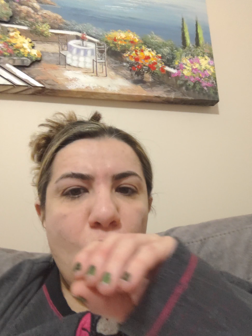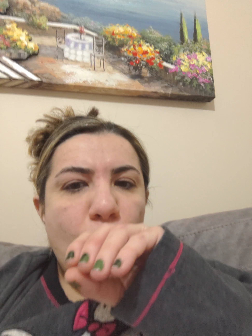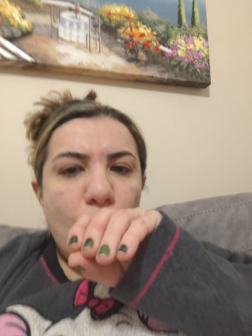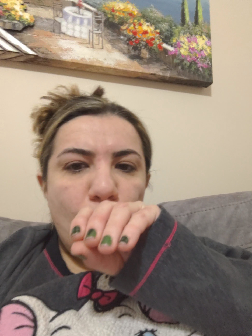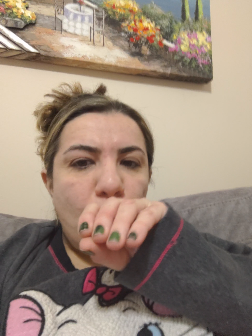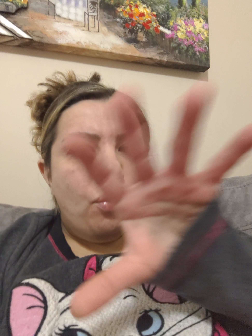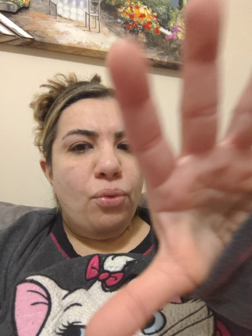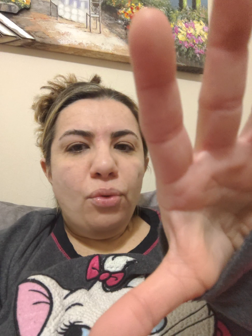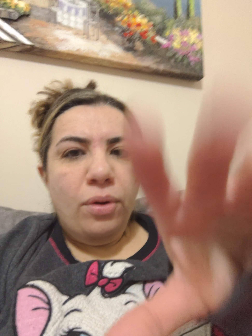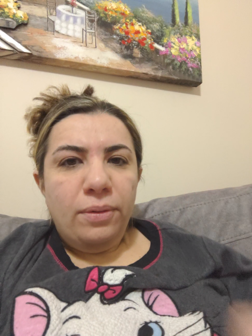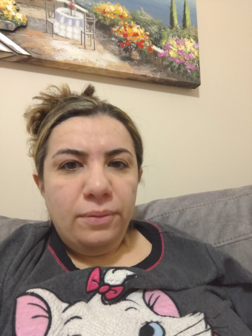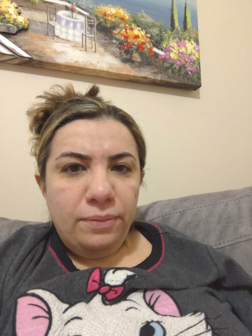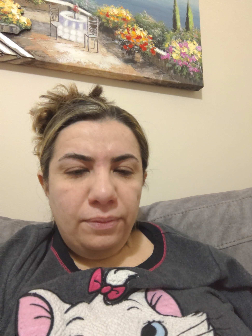blow